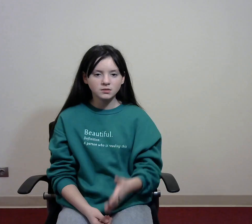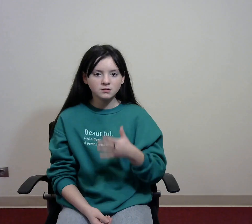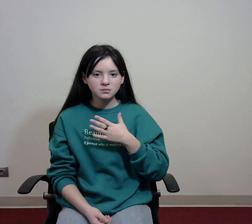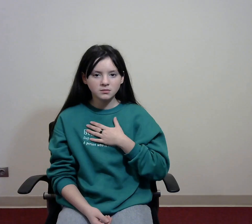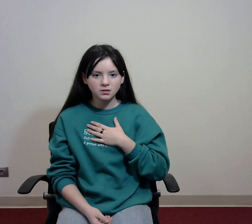mənim